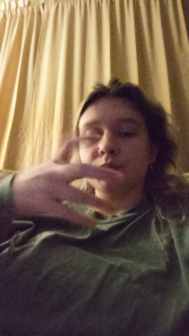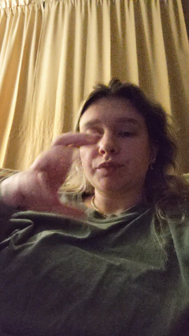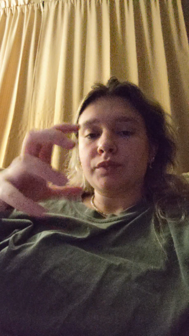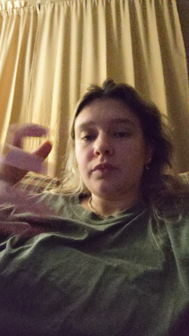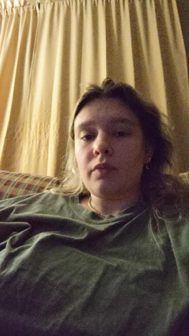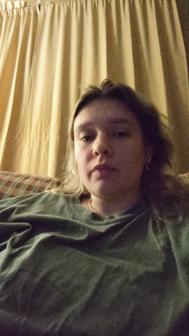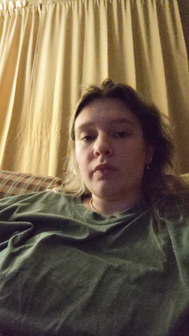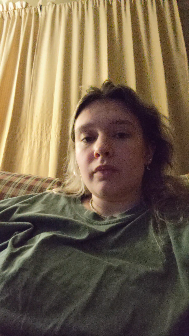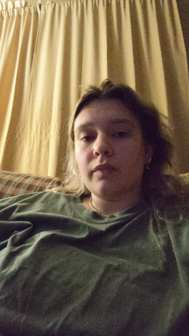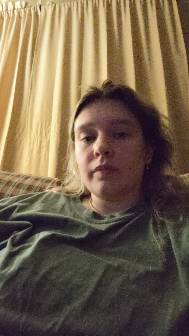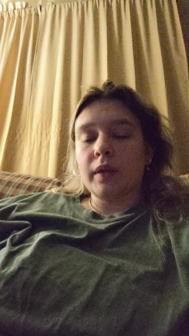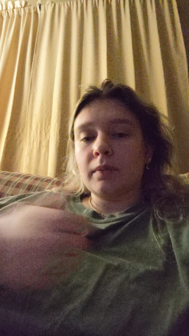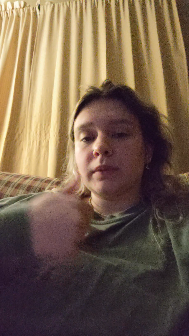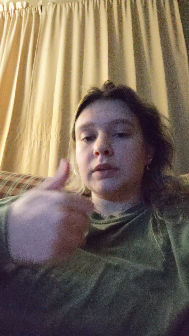basement